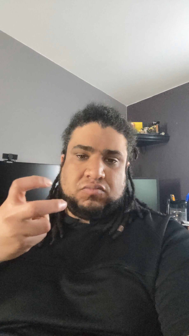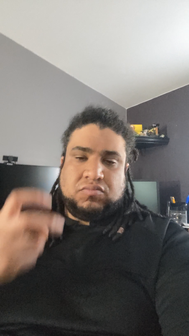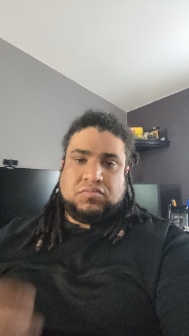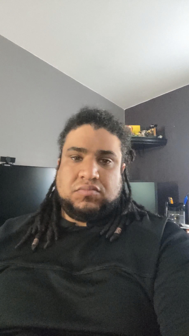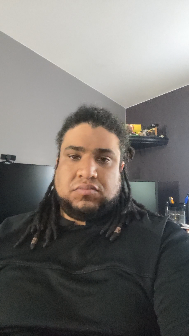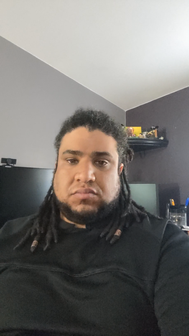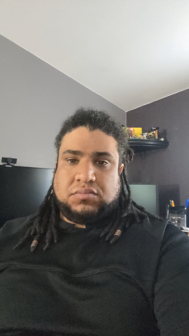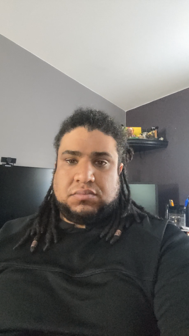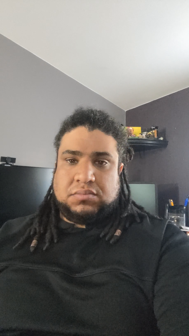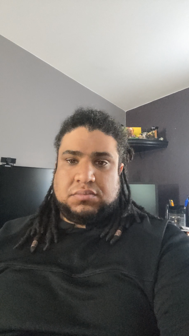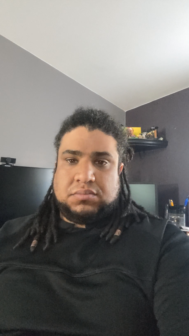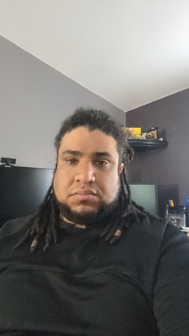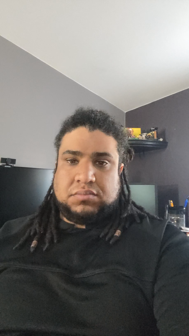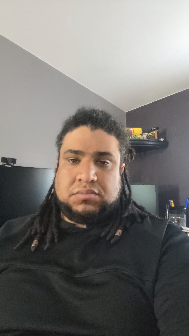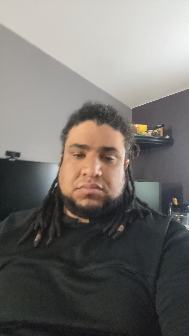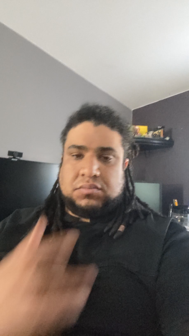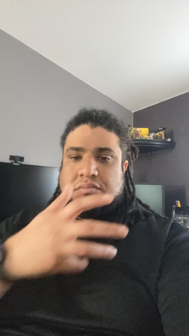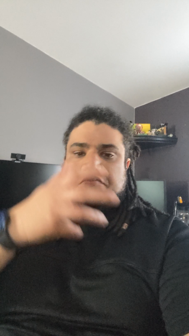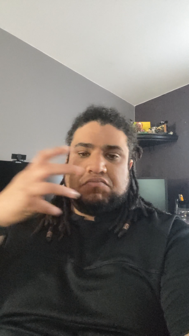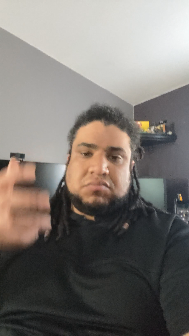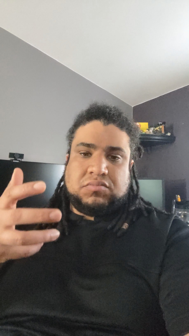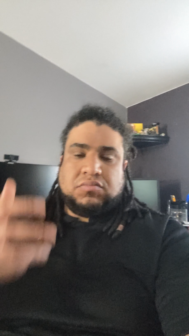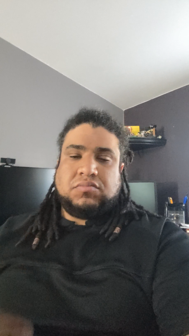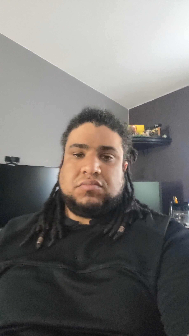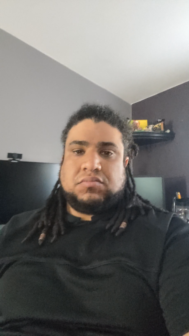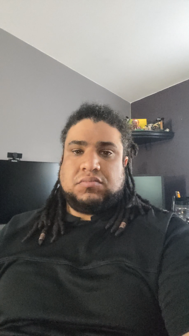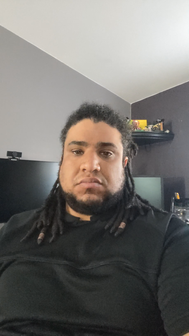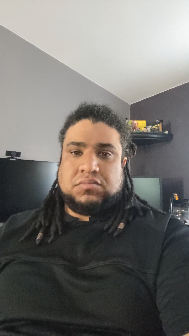much